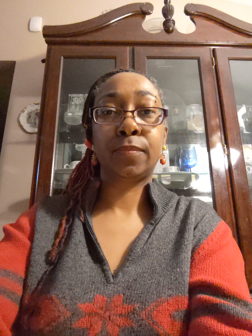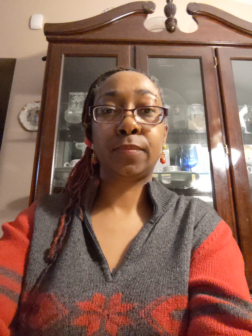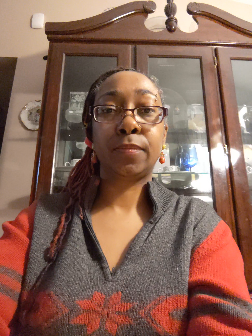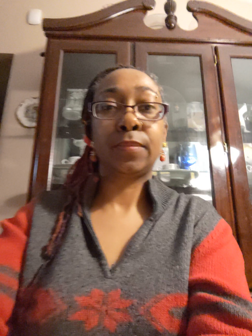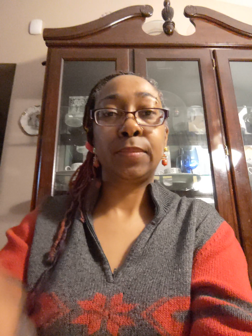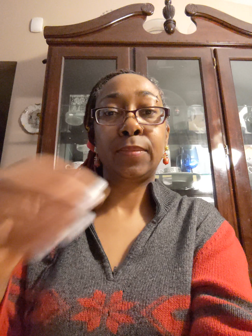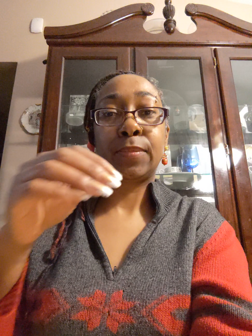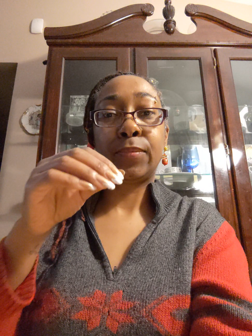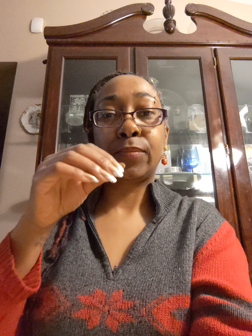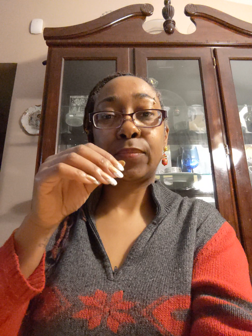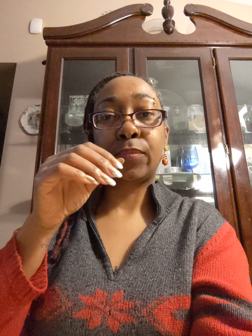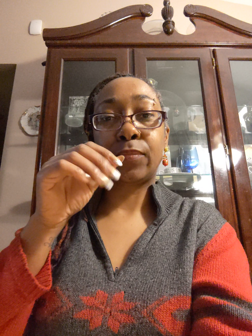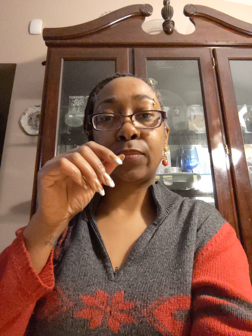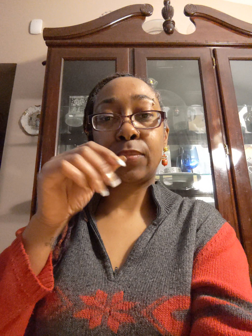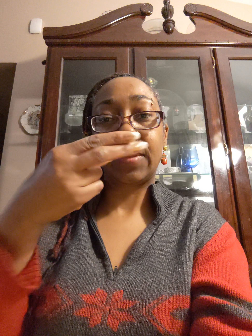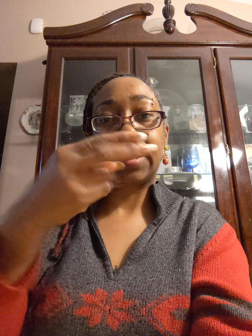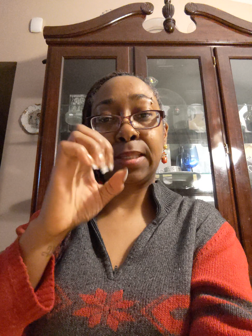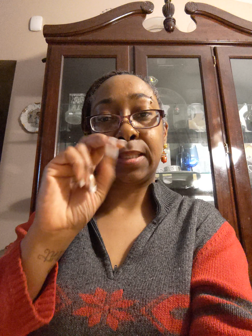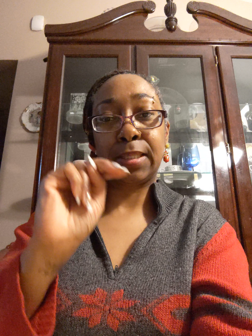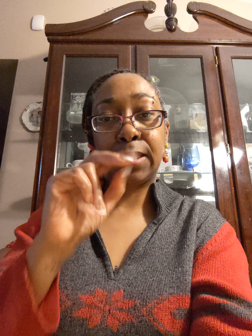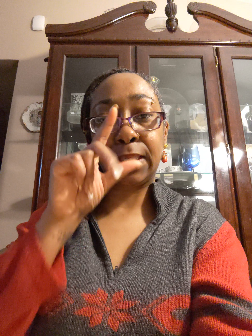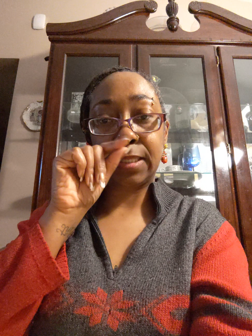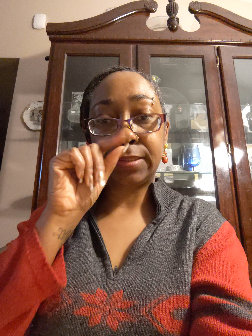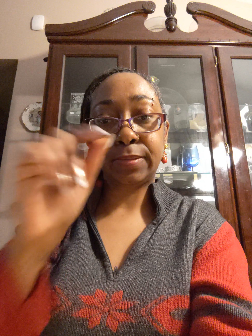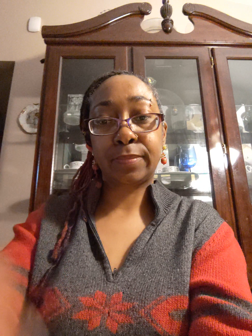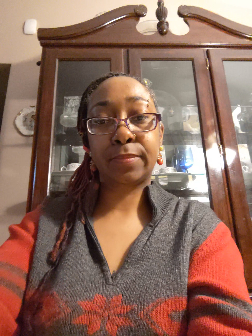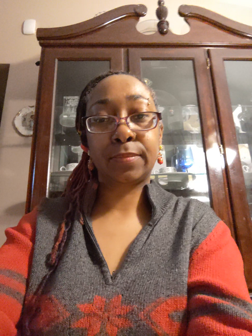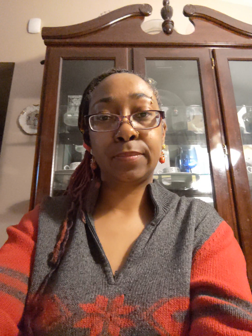hen